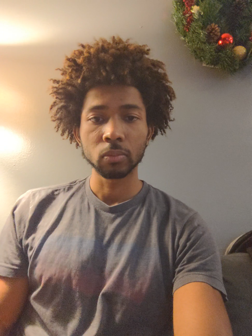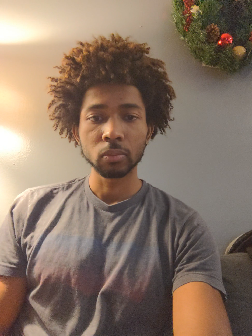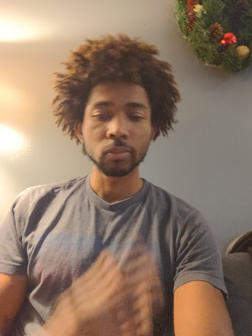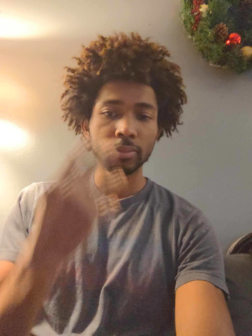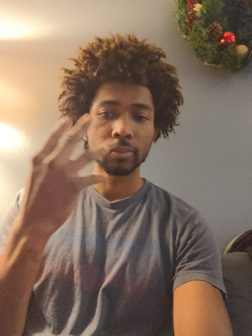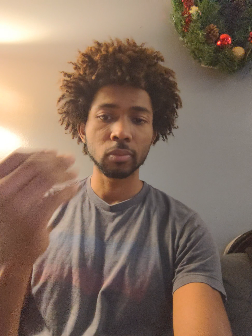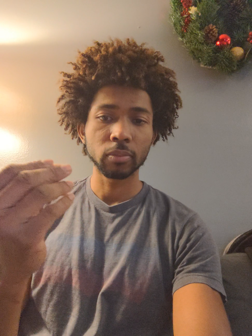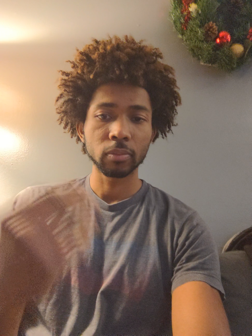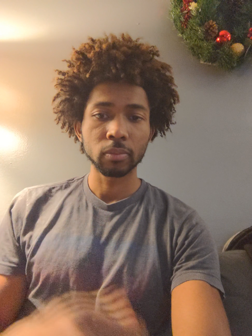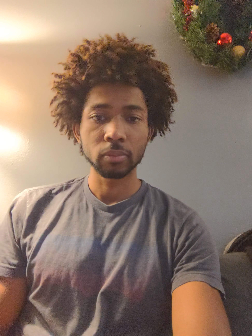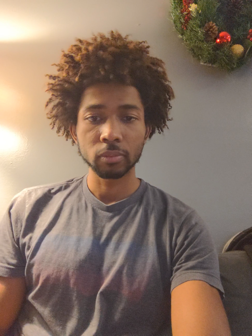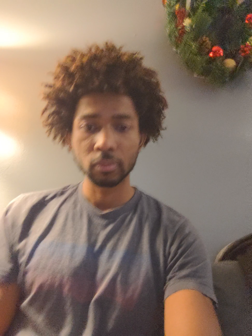go